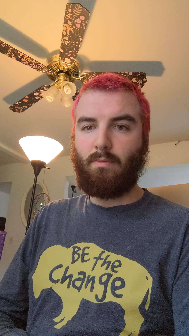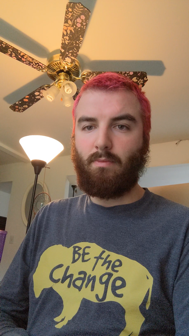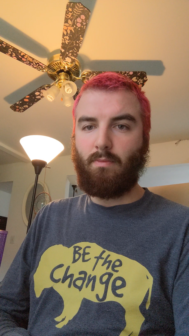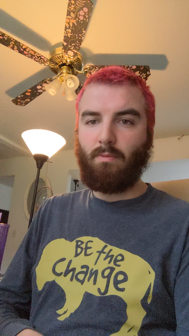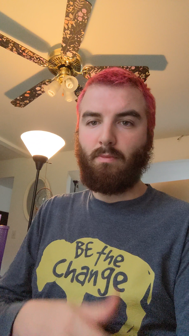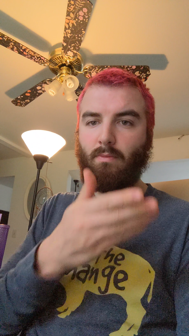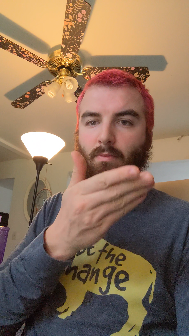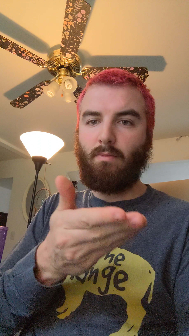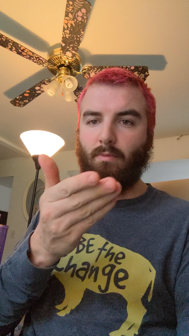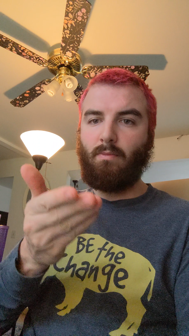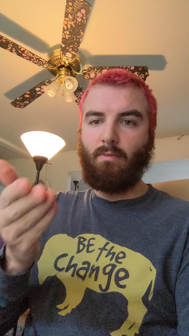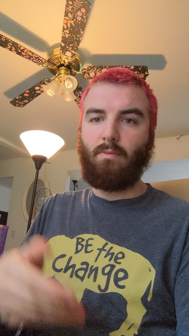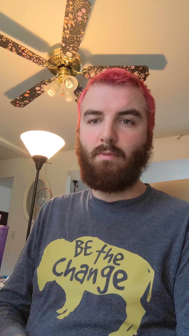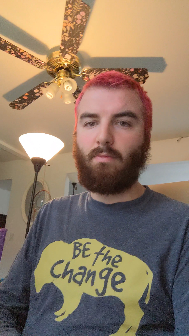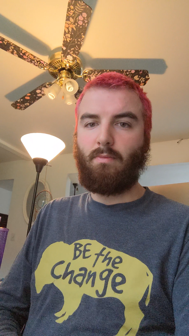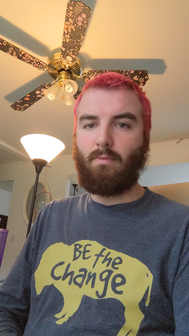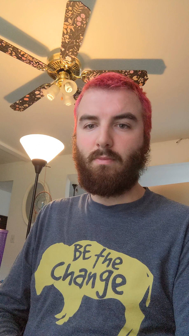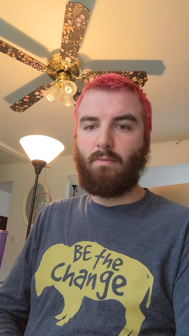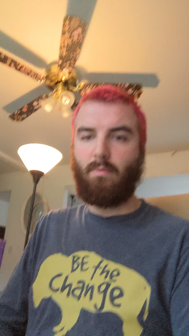carry